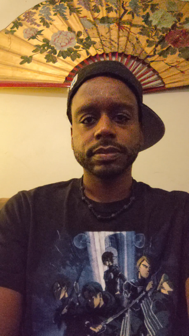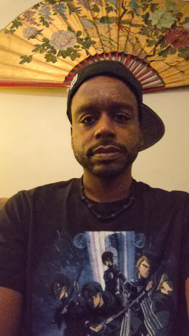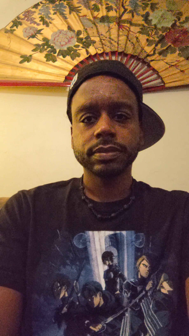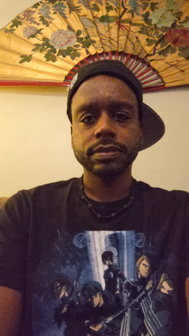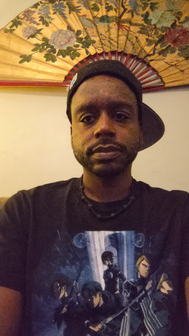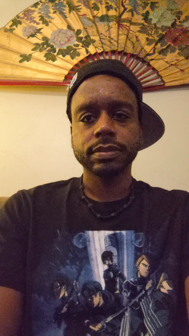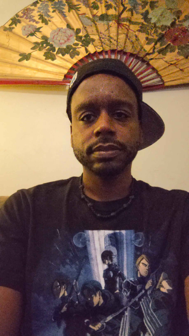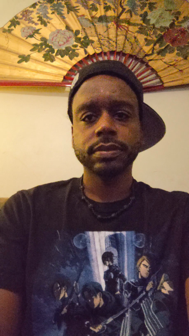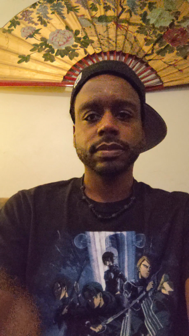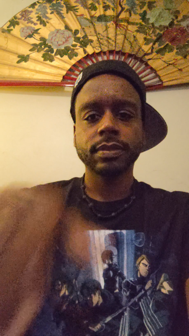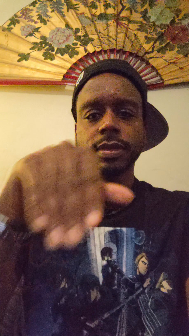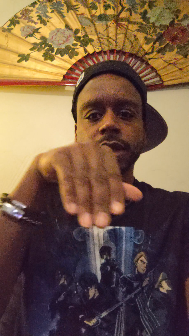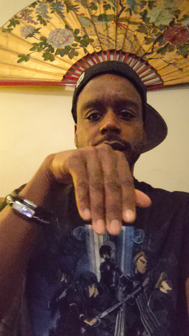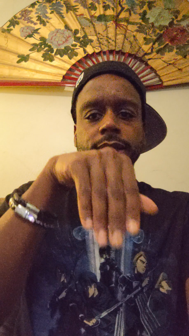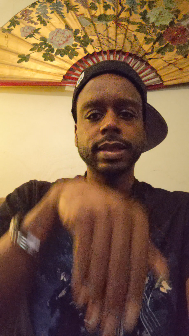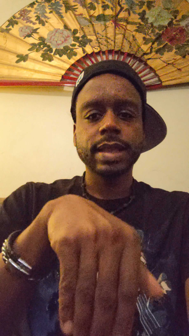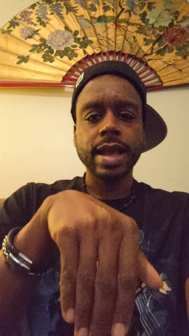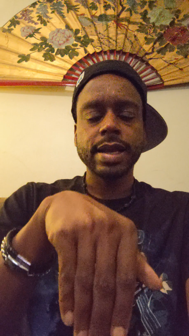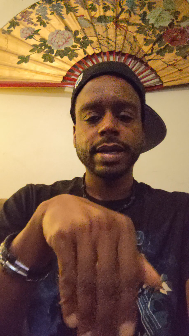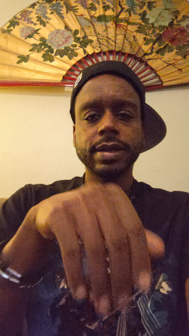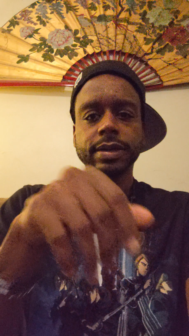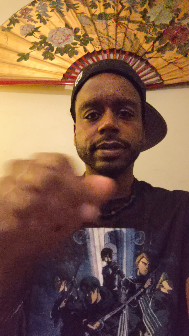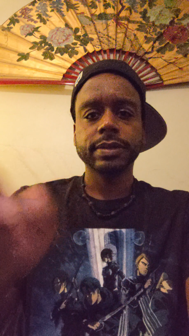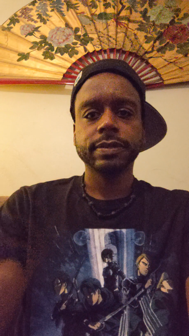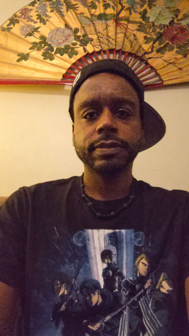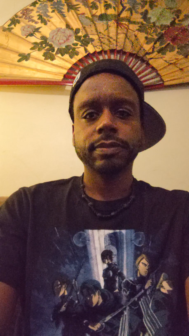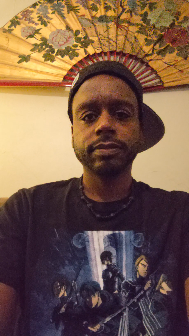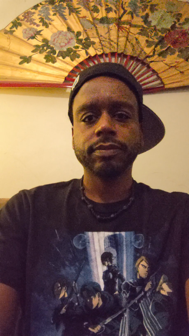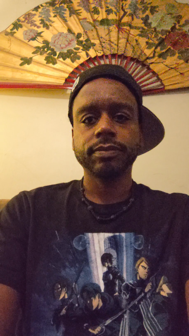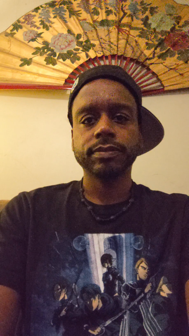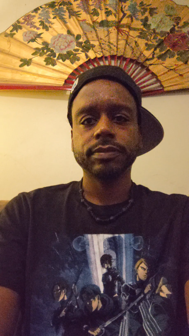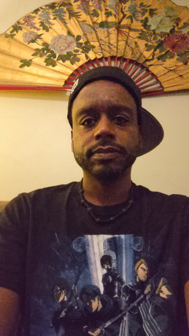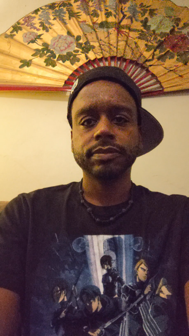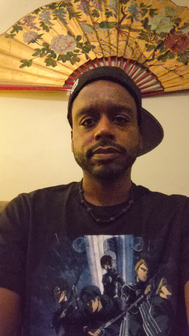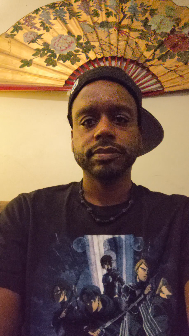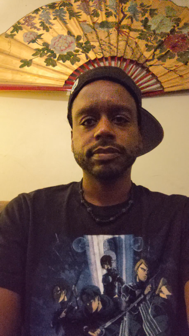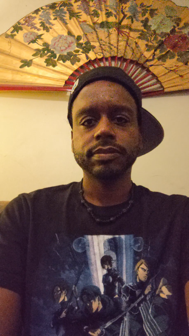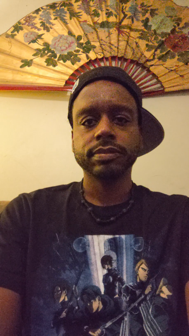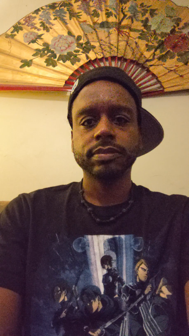night night